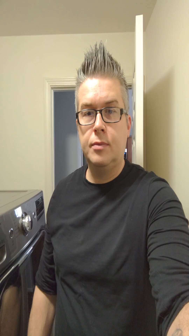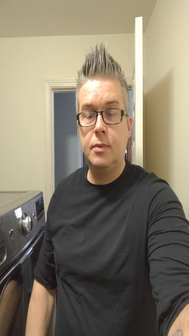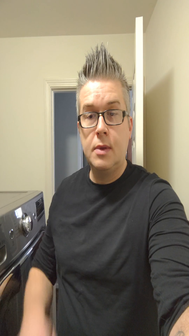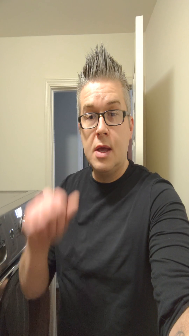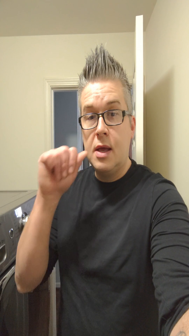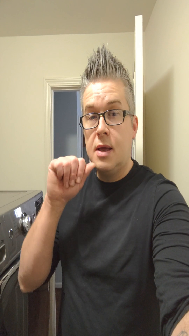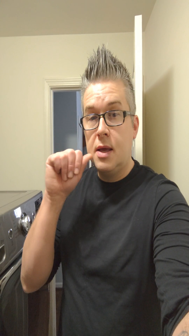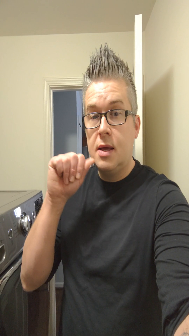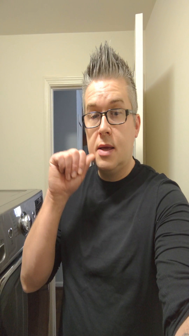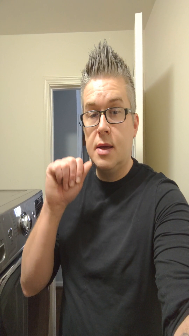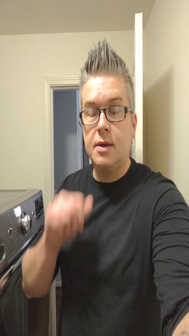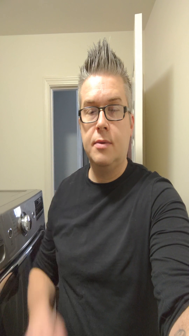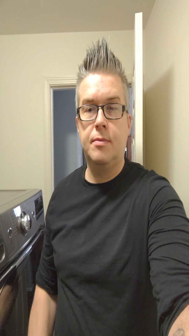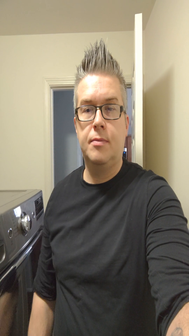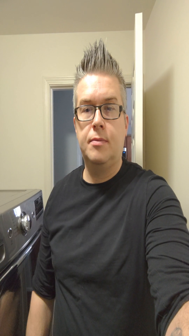aunt